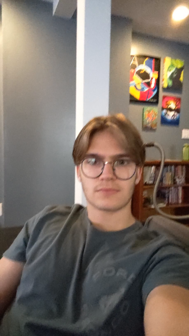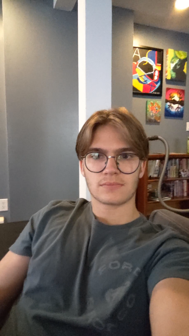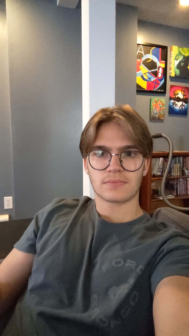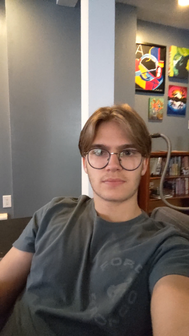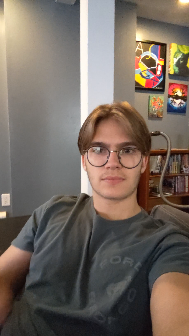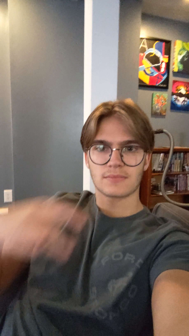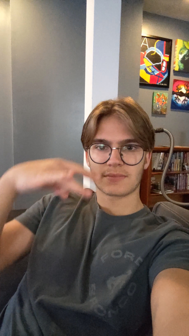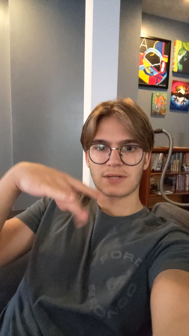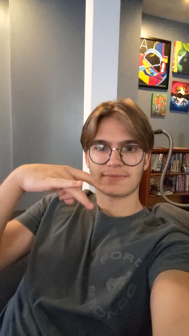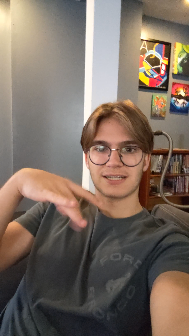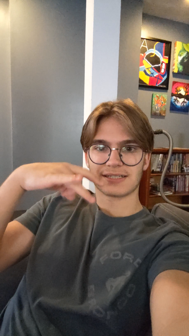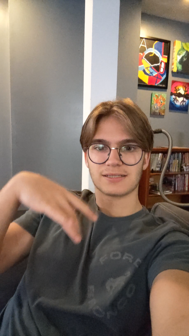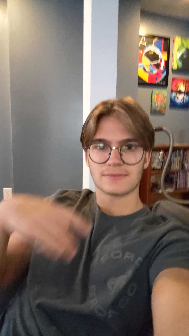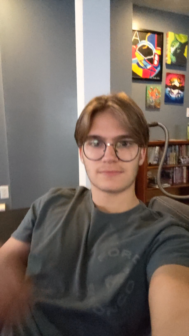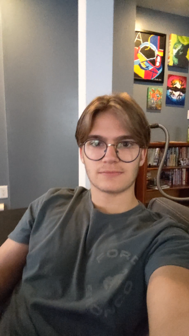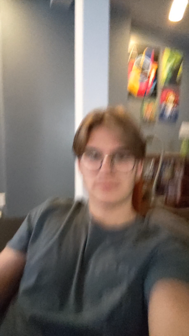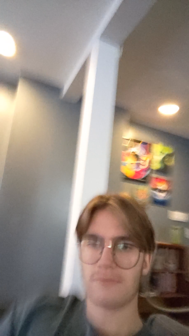pumpkin